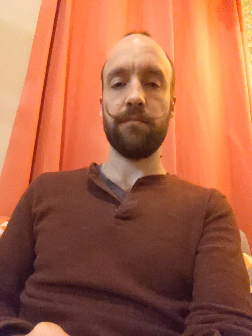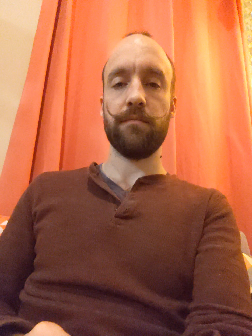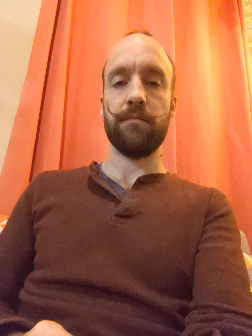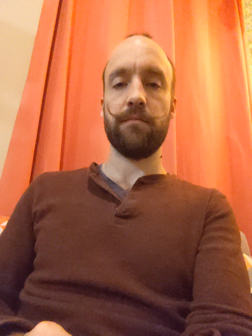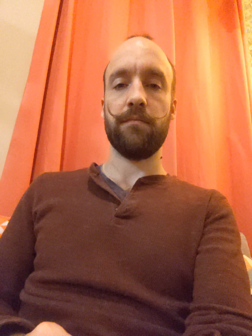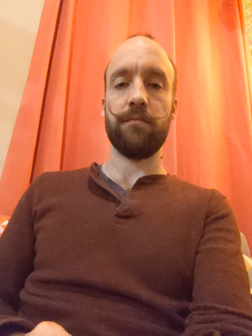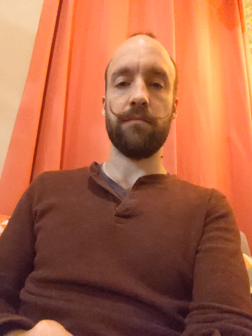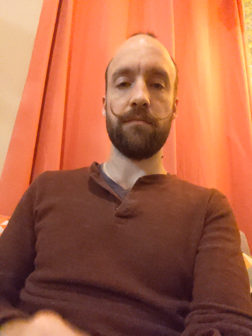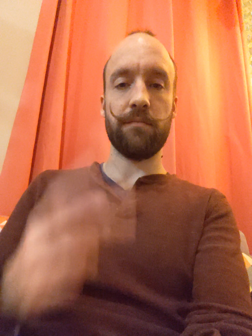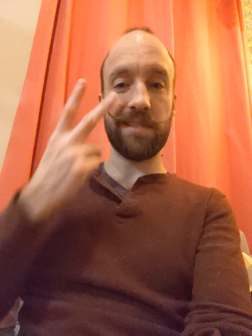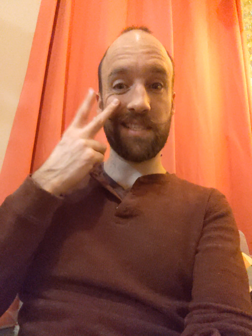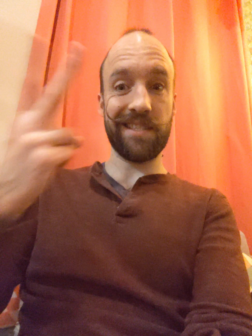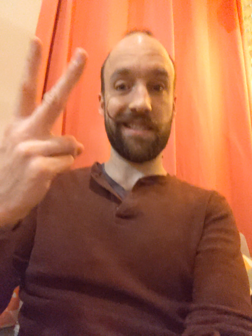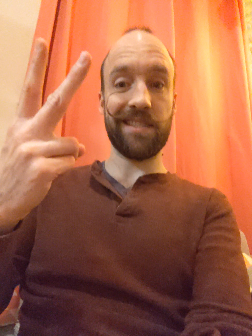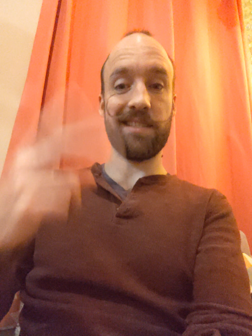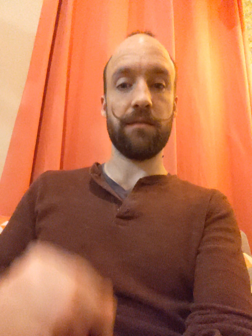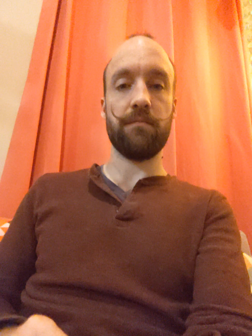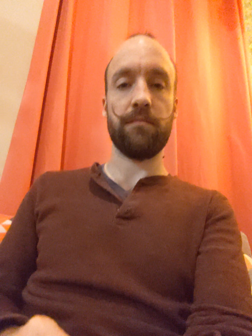see